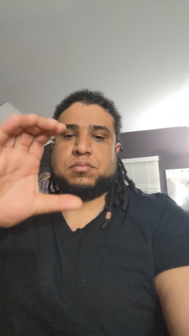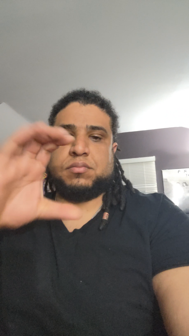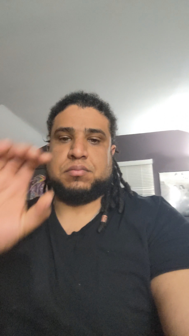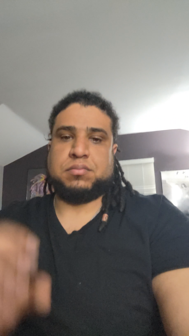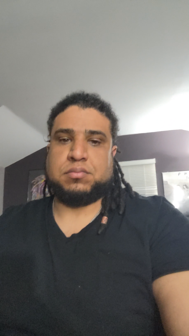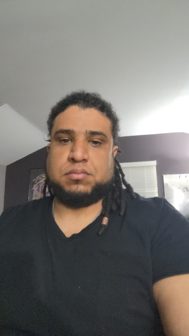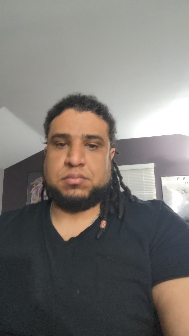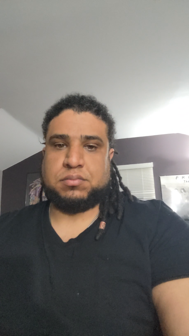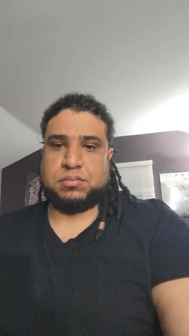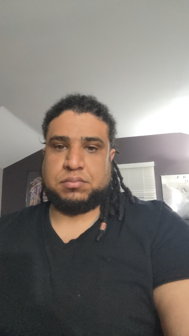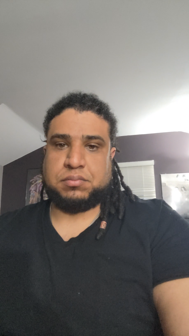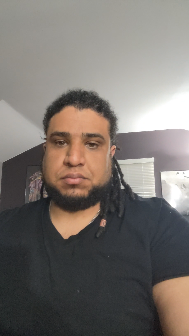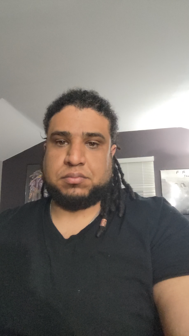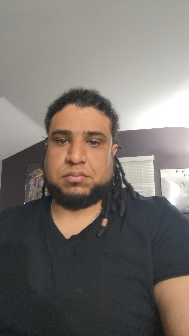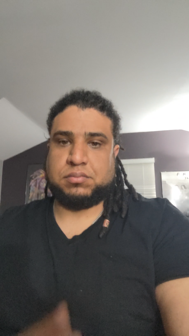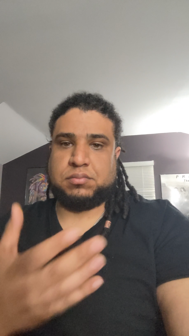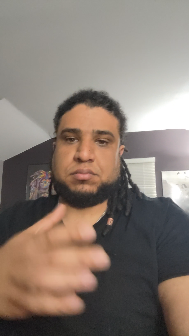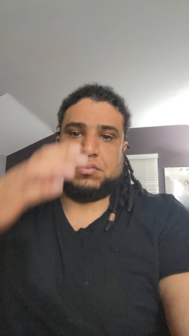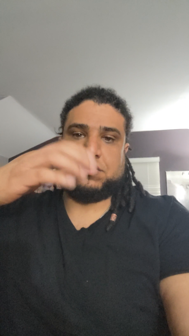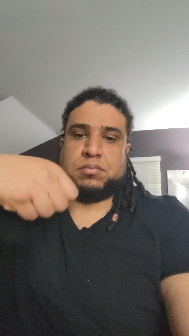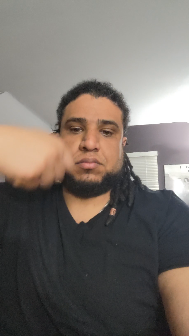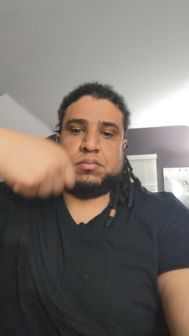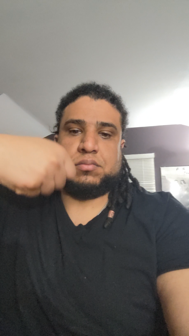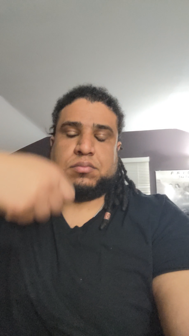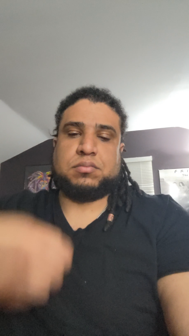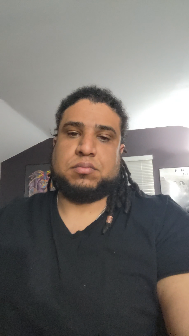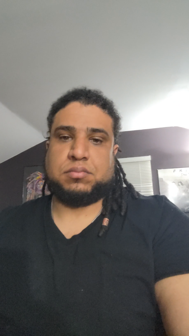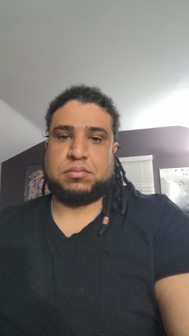bucket